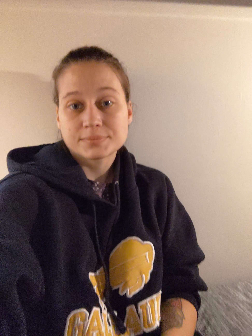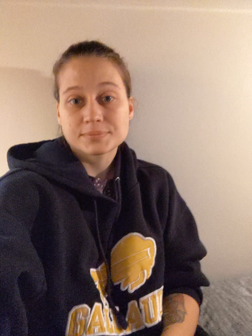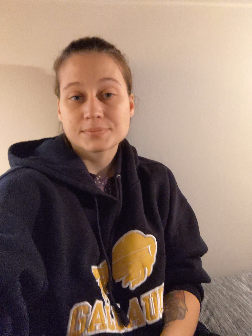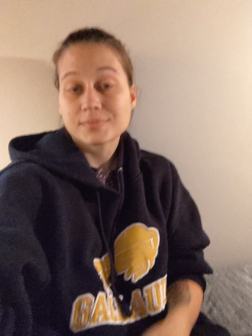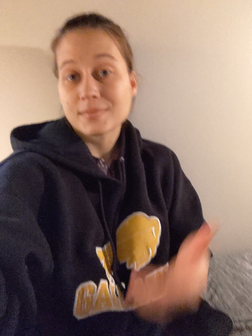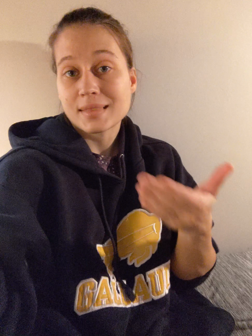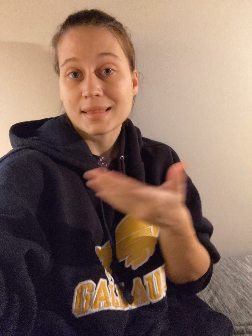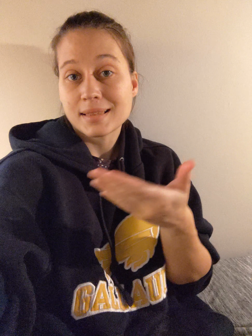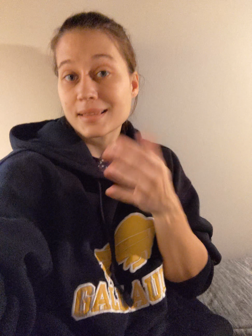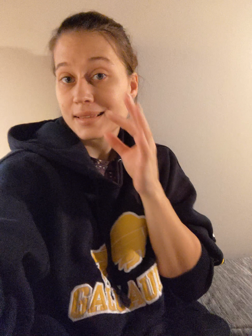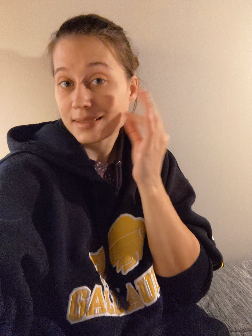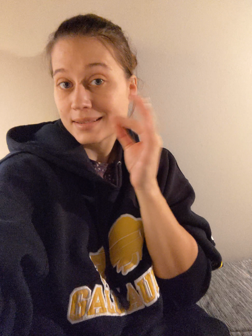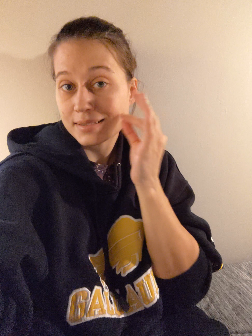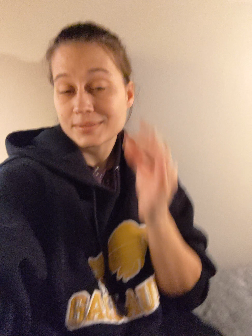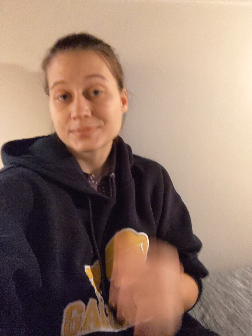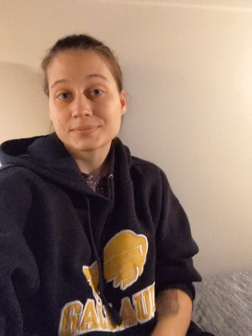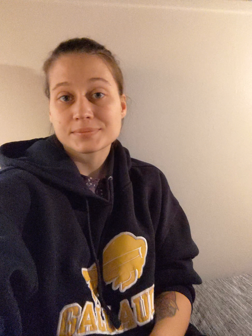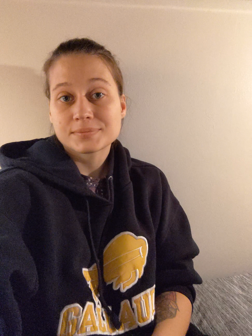kitty